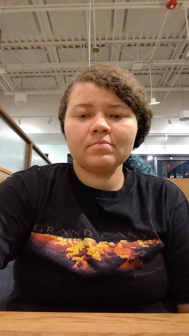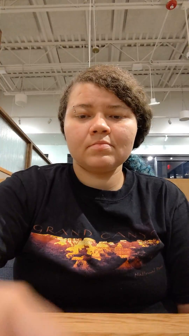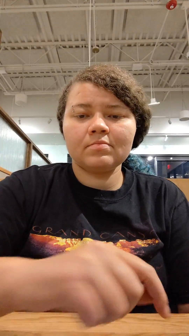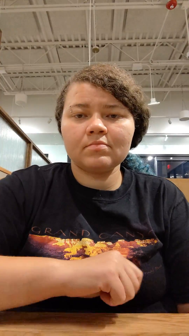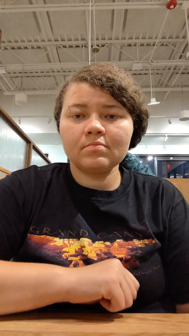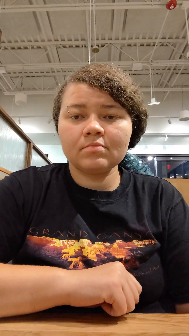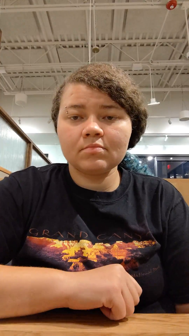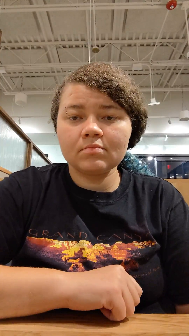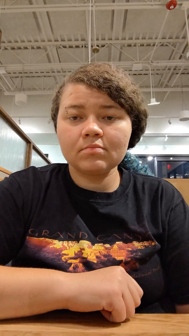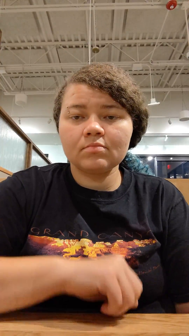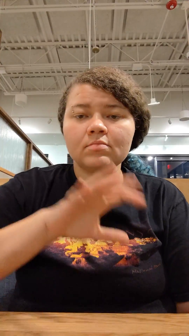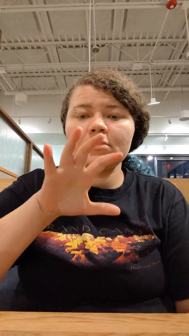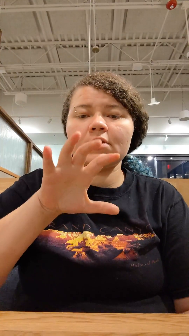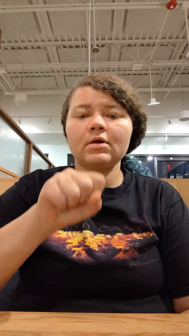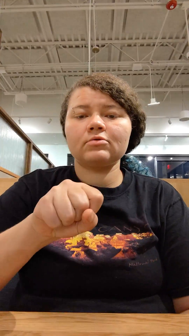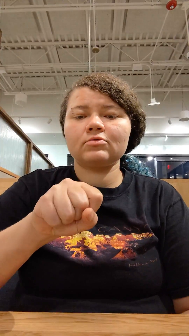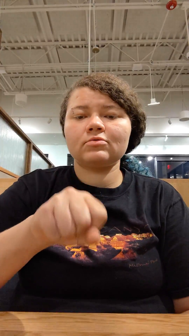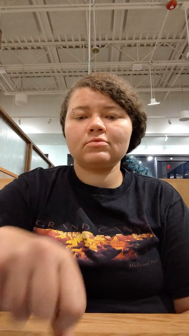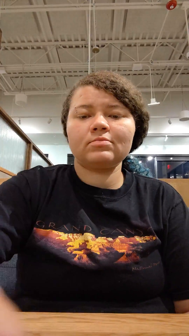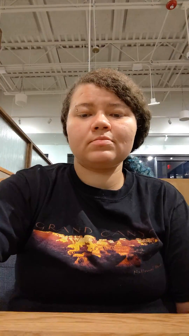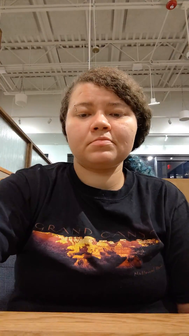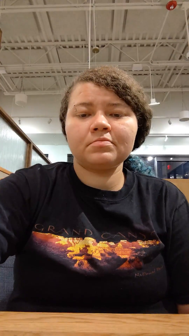catch